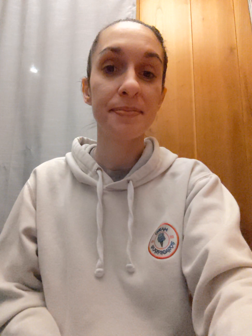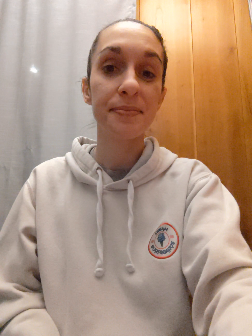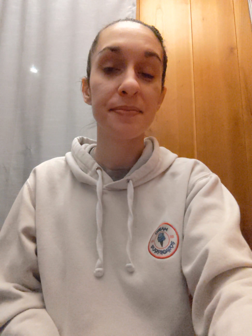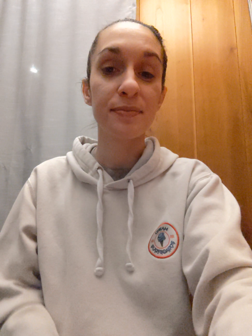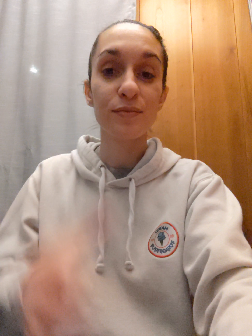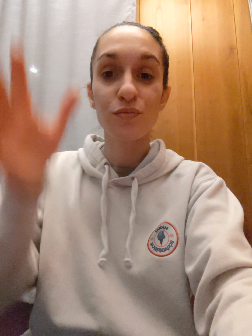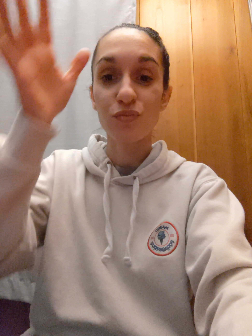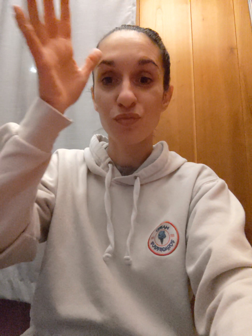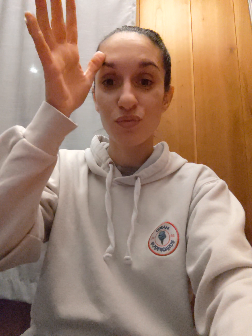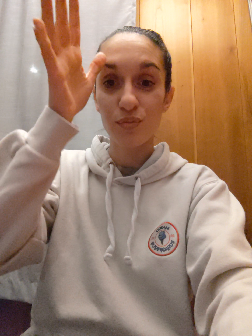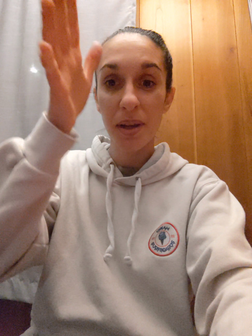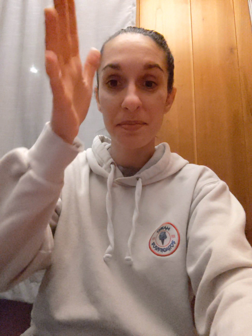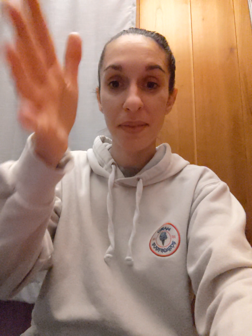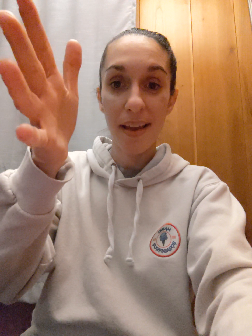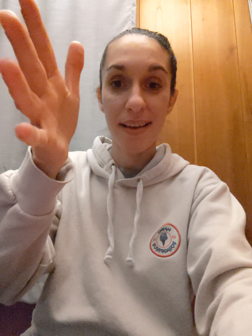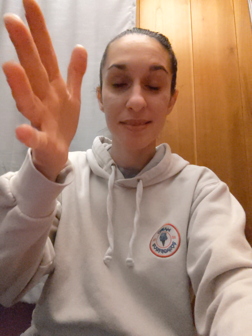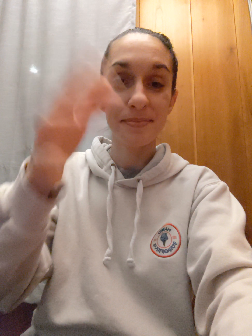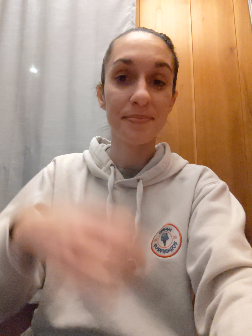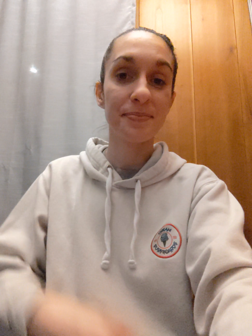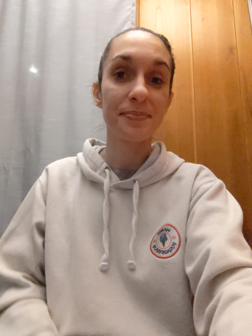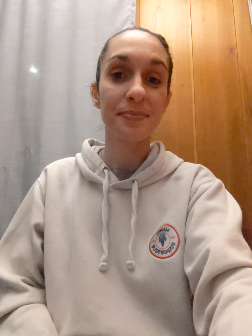grandpa